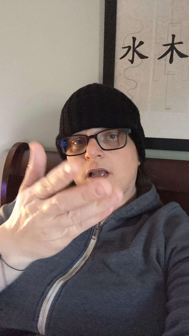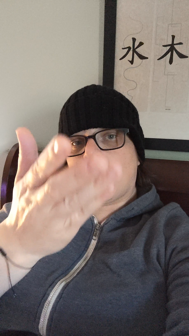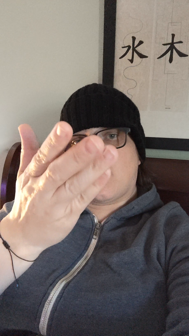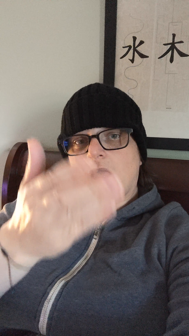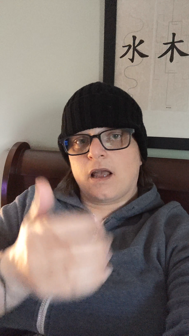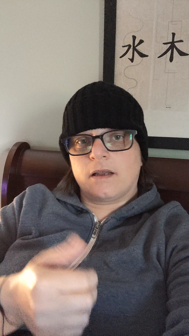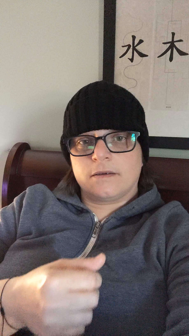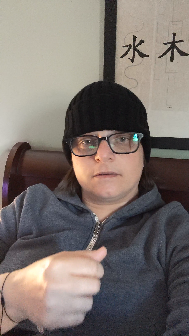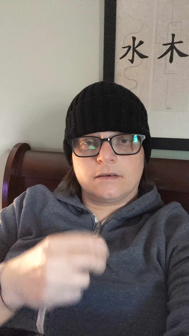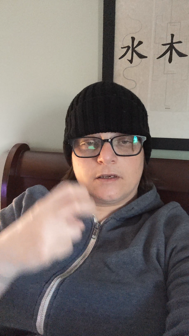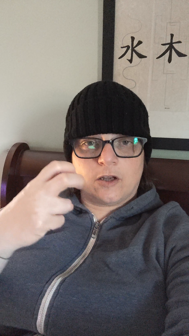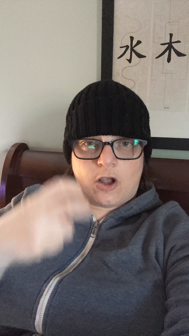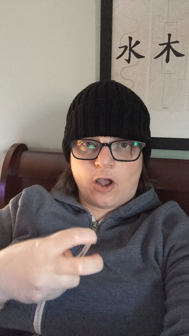hard